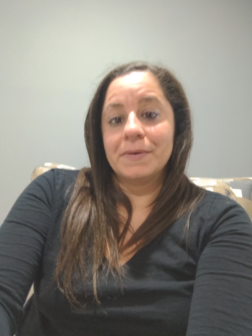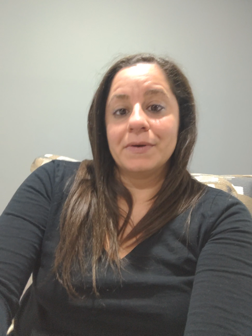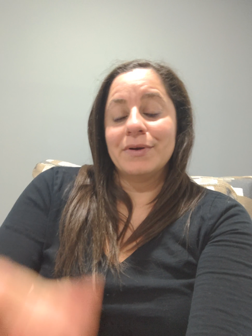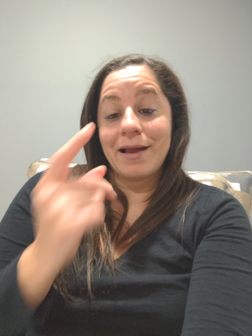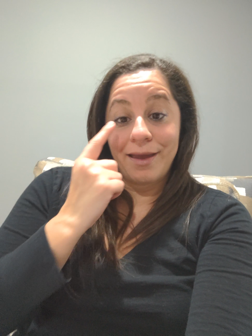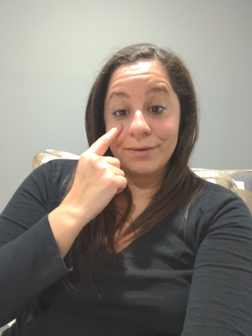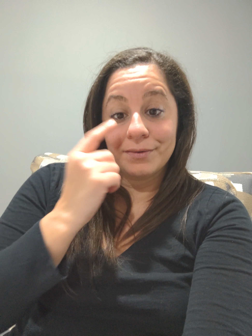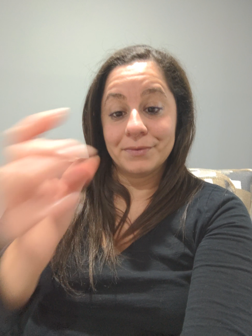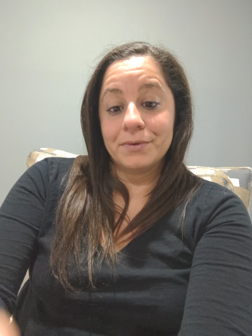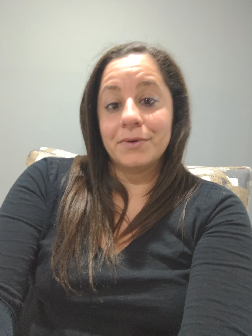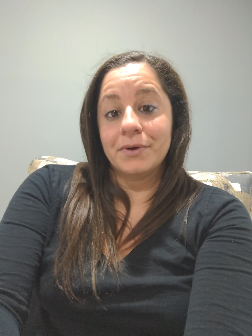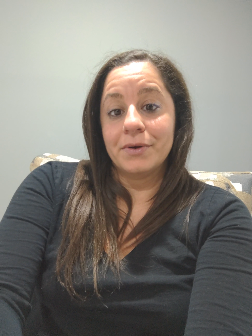eye